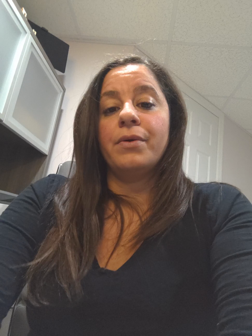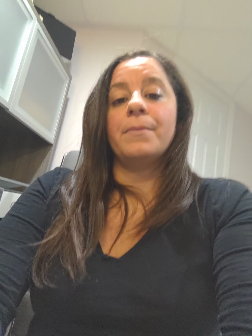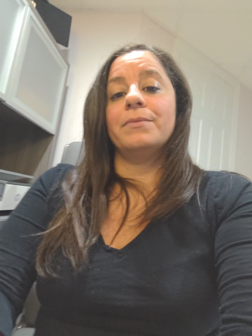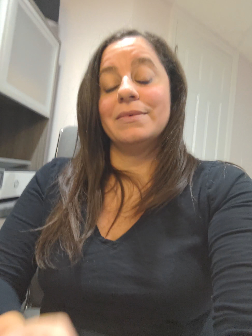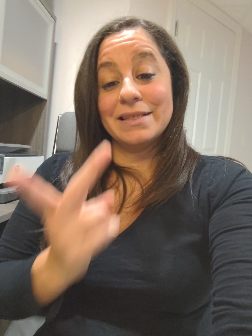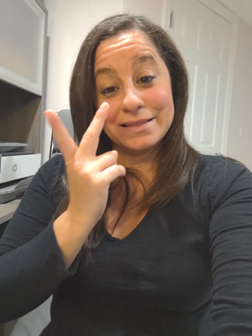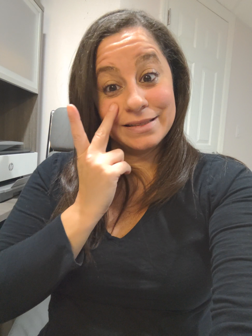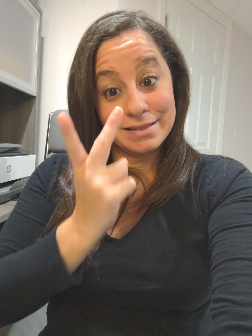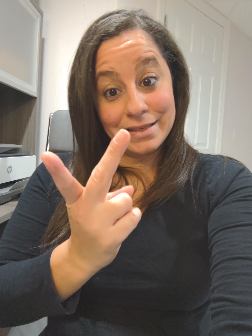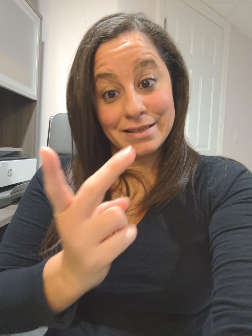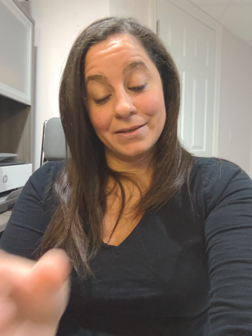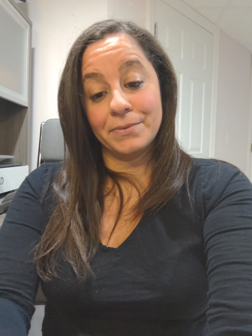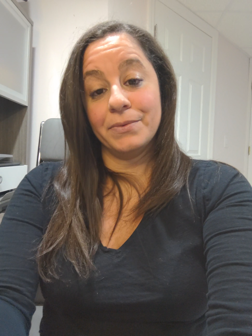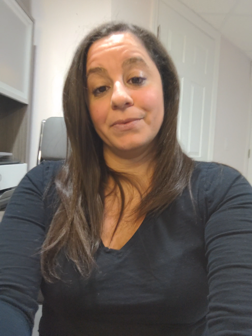see